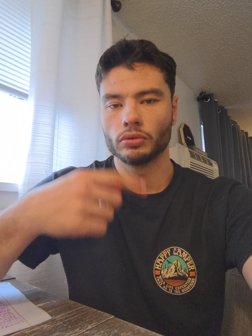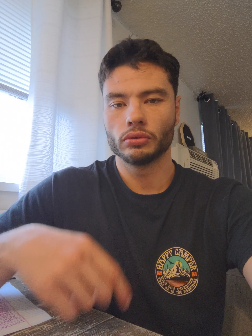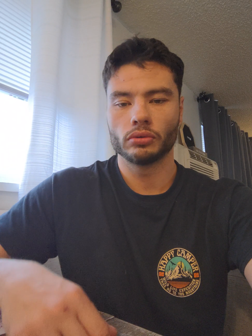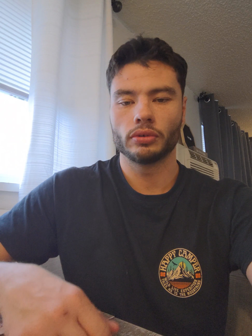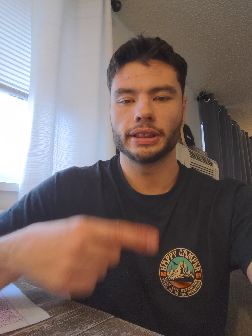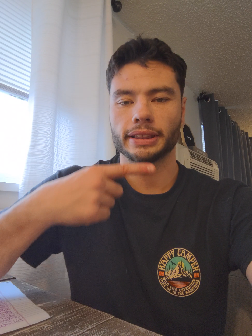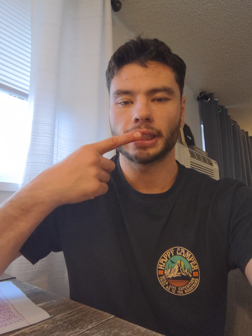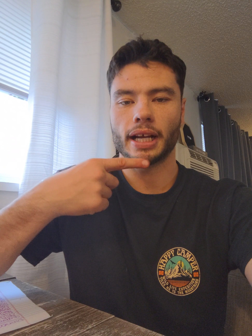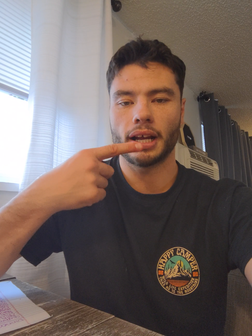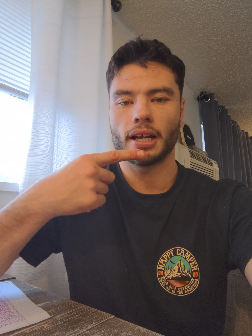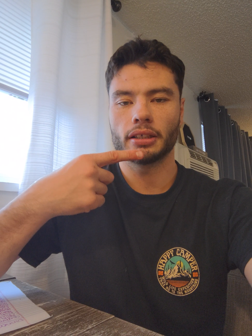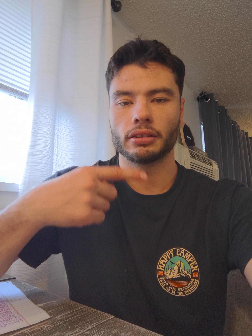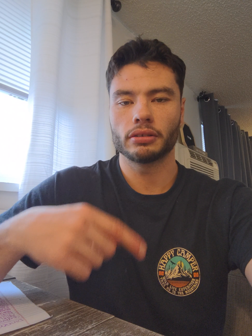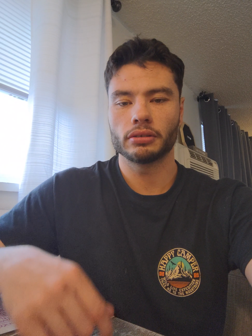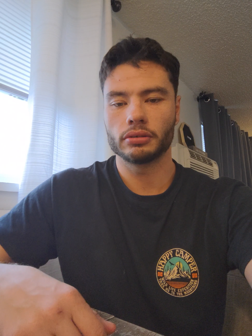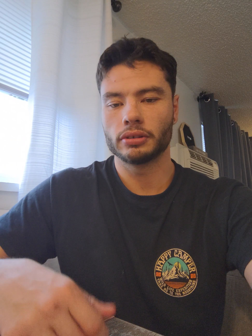say